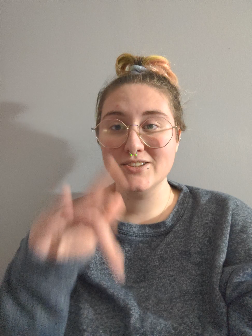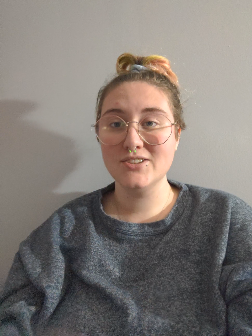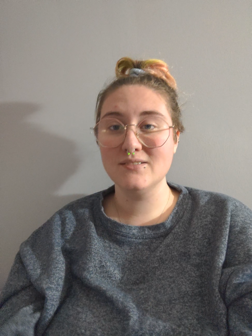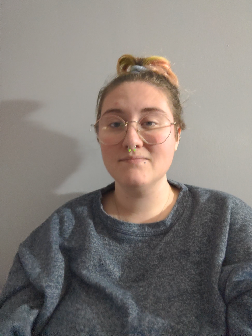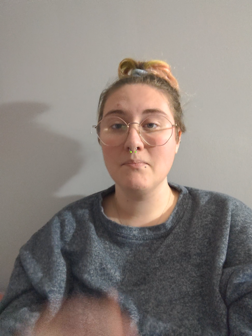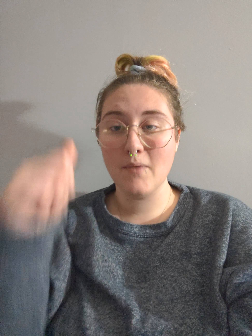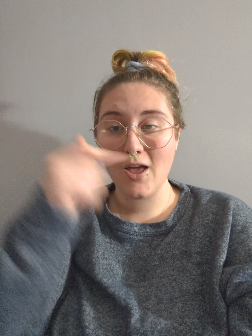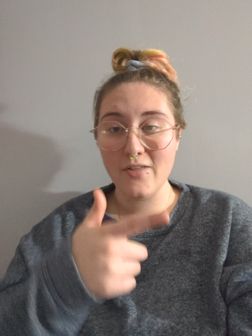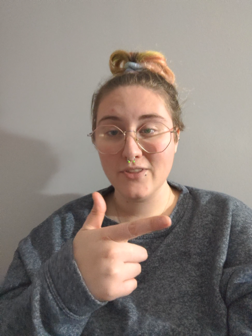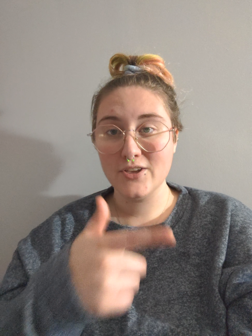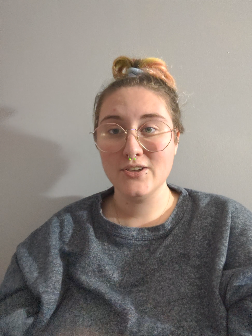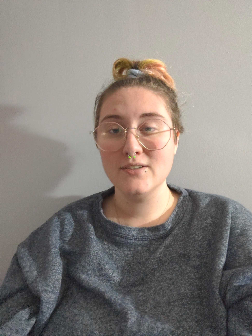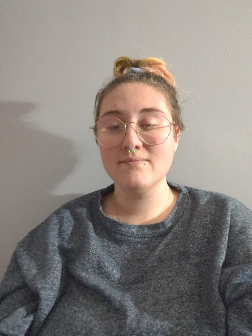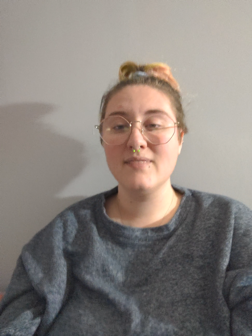brother